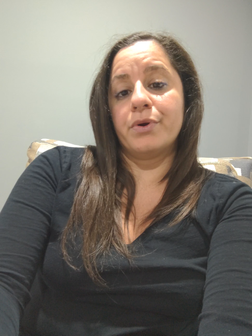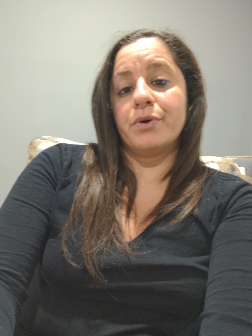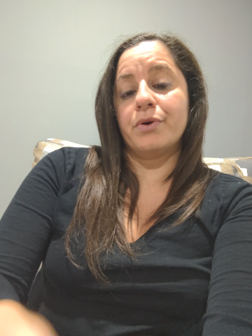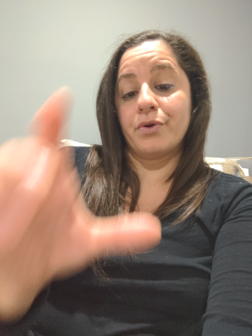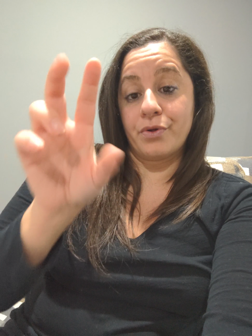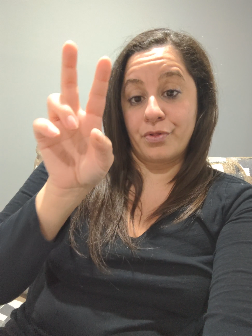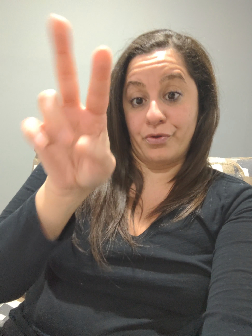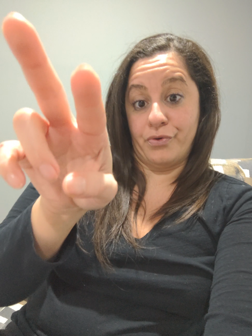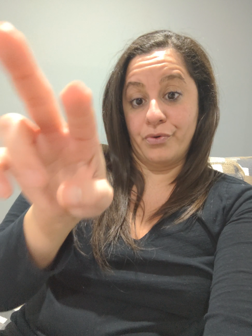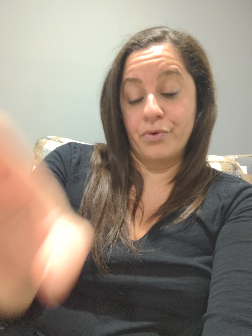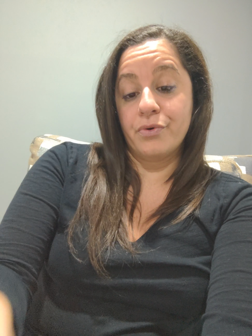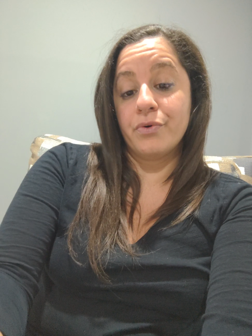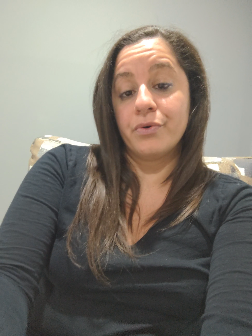look